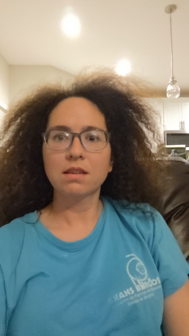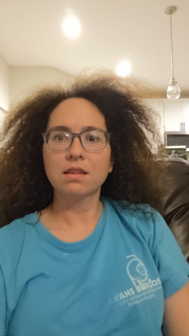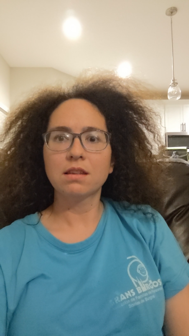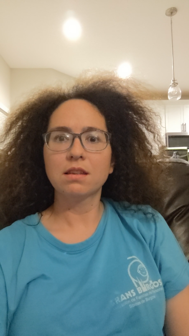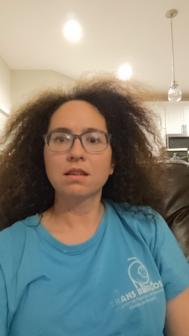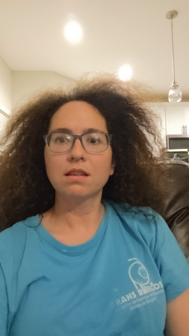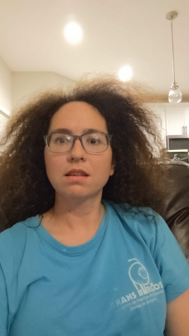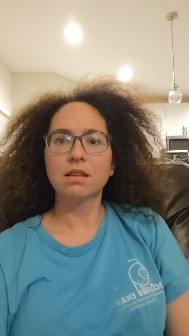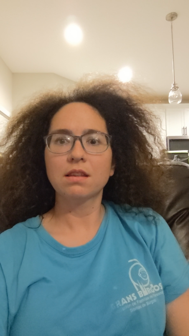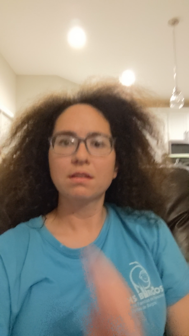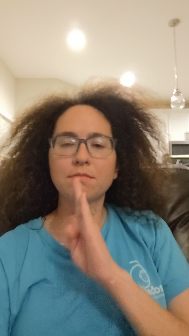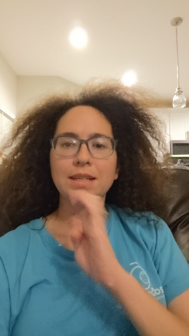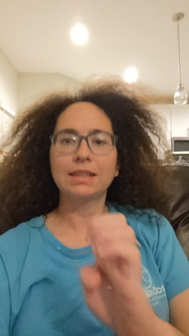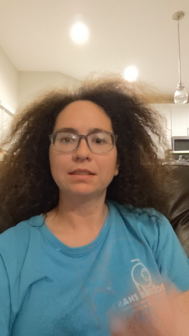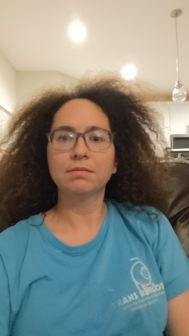be